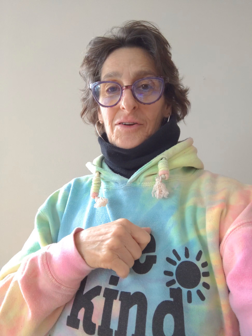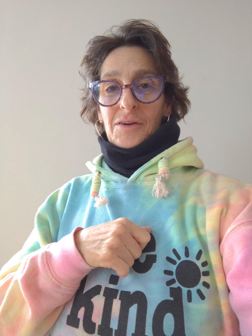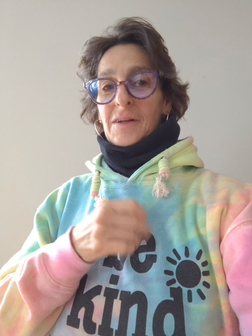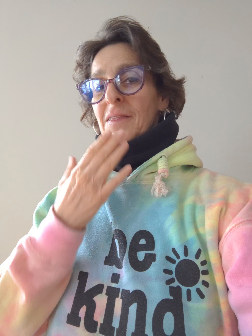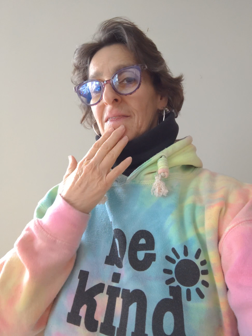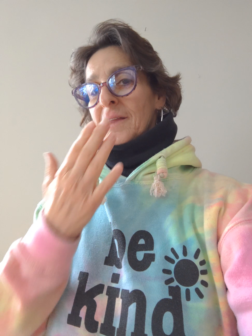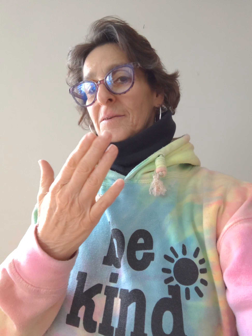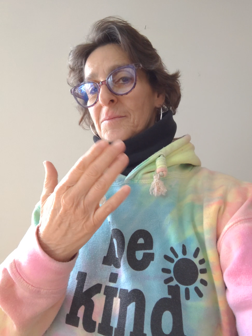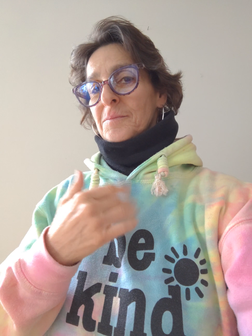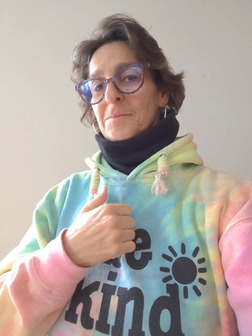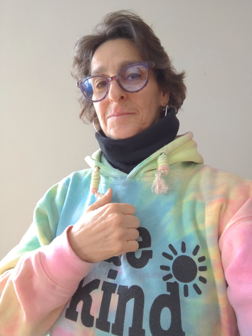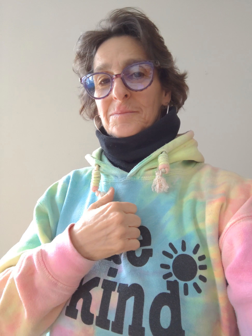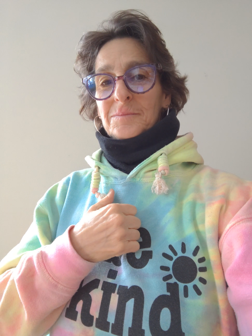thank you